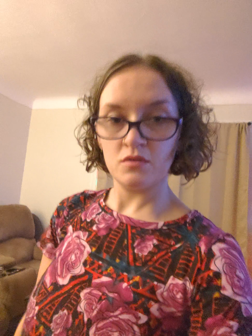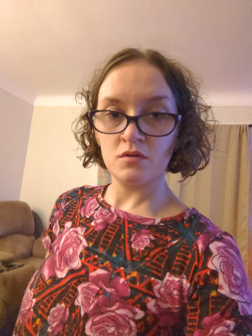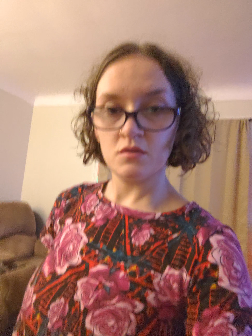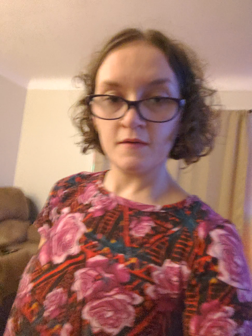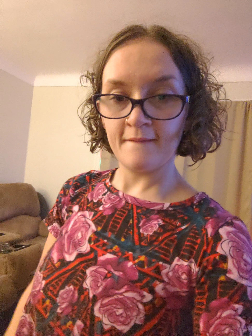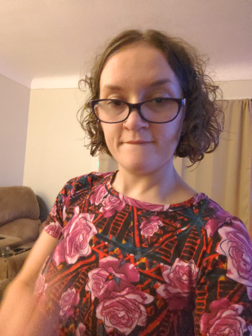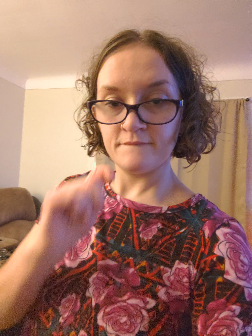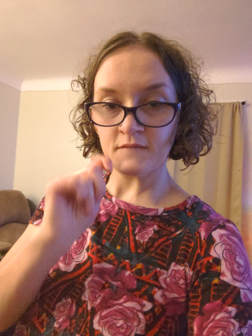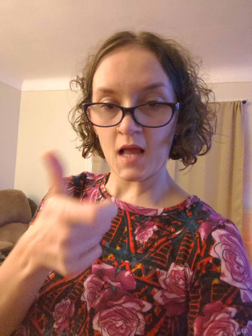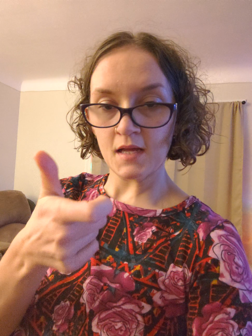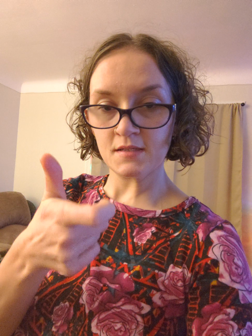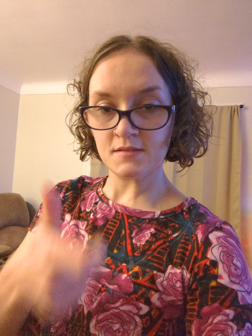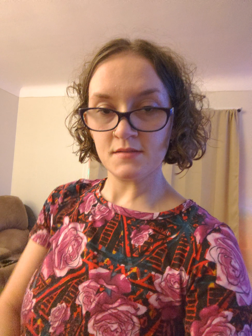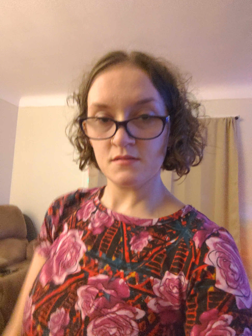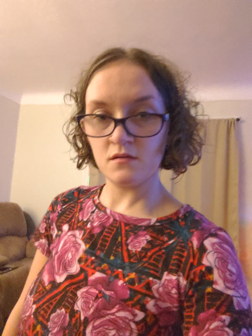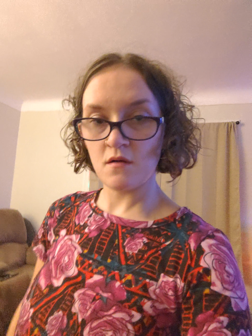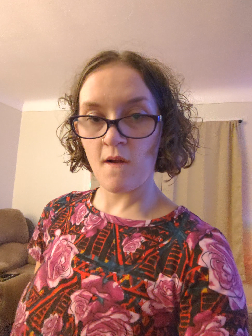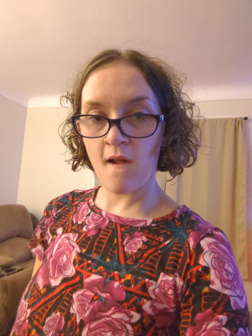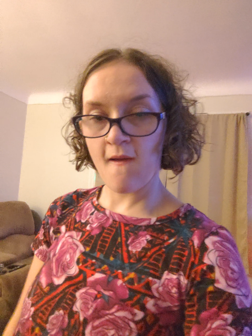fast